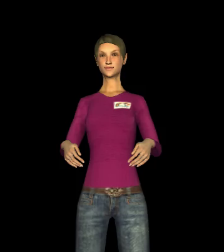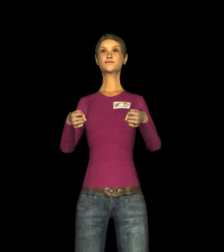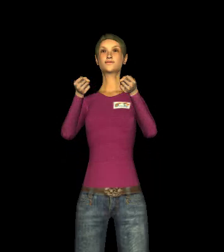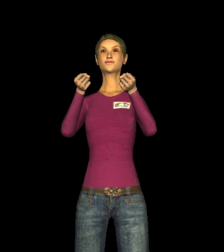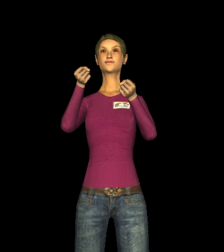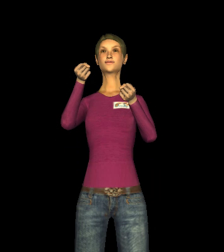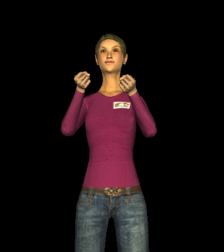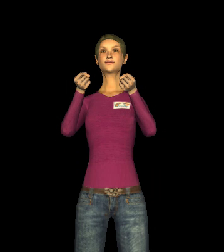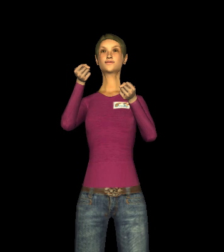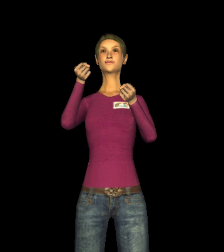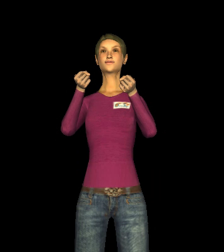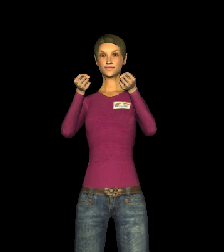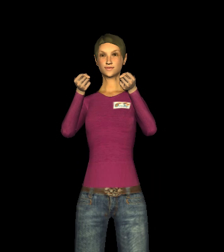قيادة